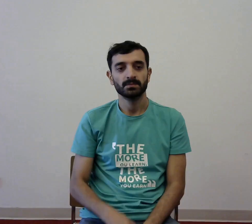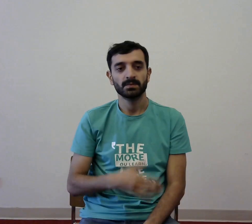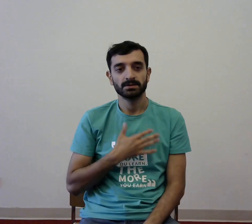mən